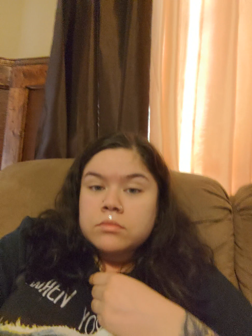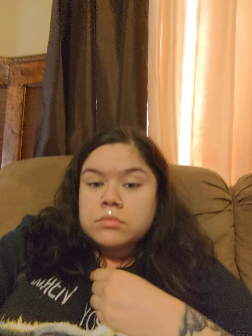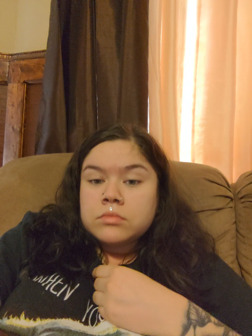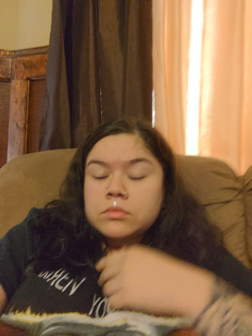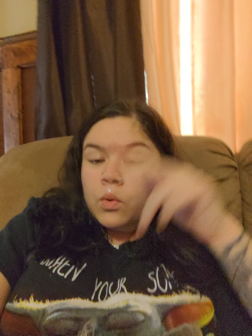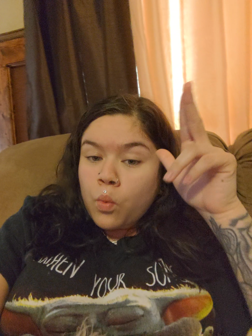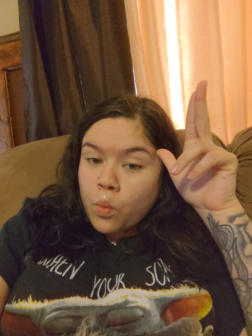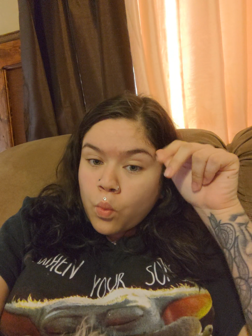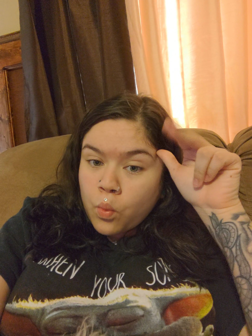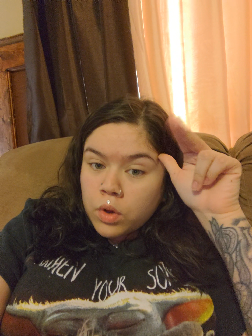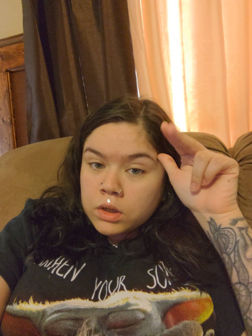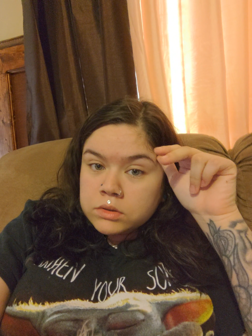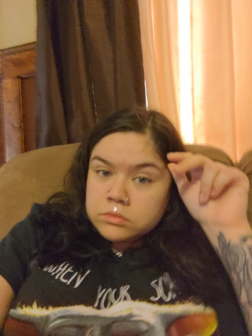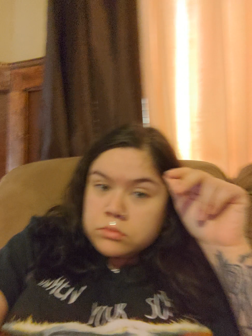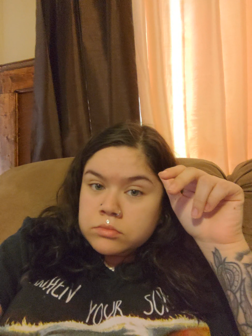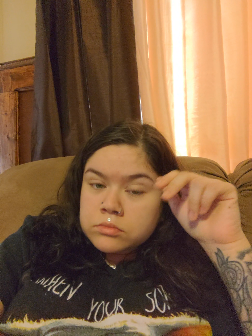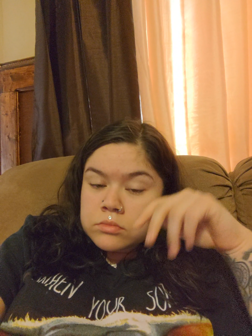horse